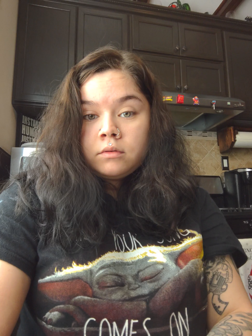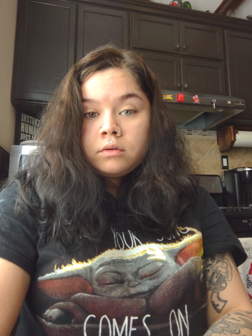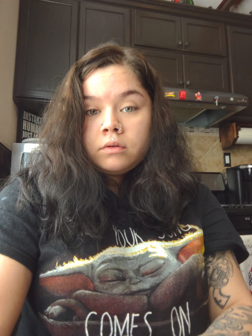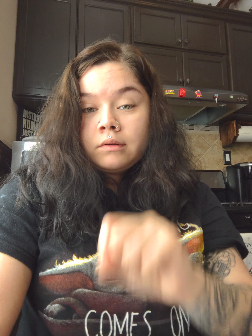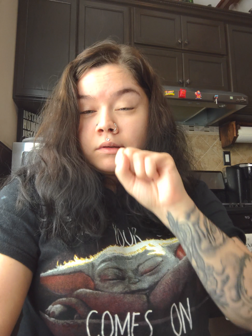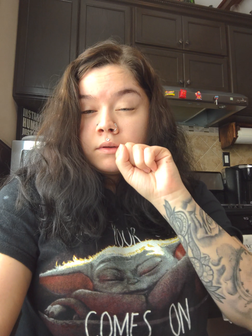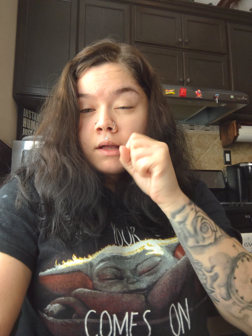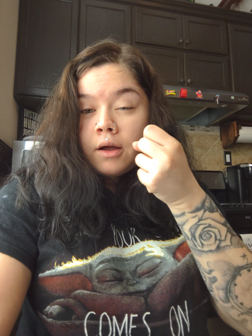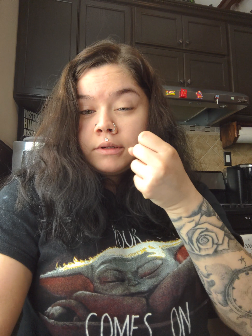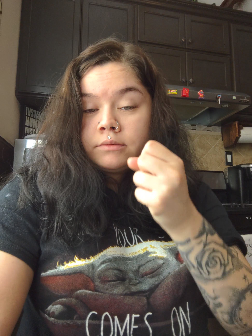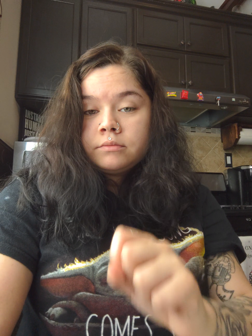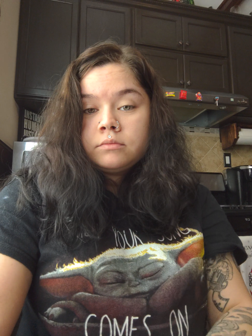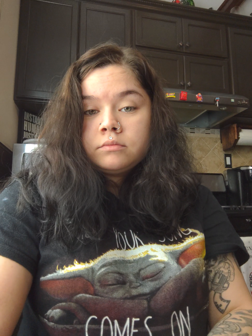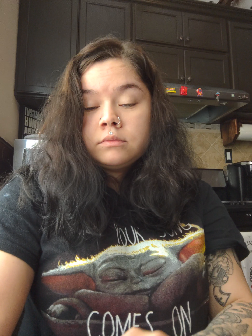carrot